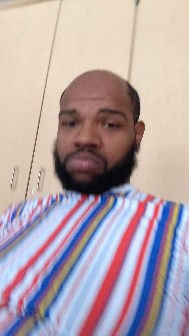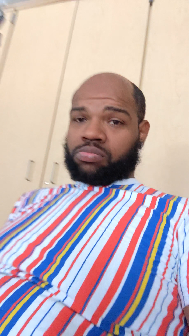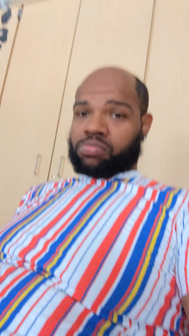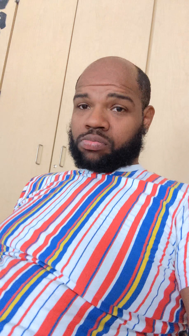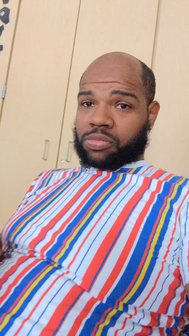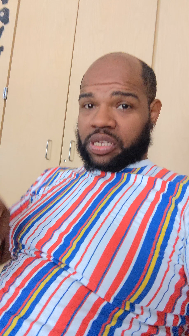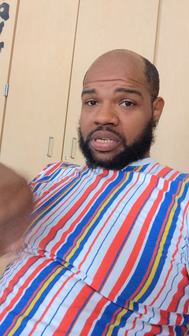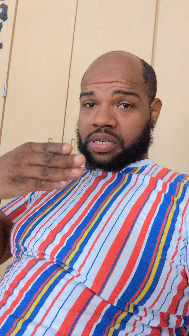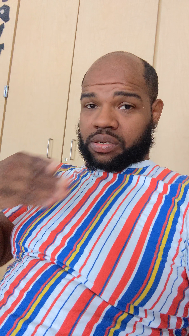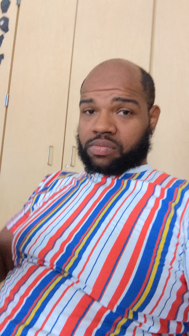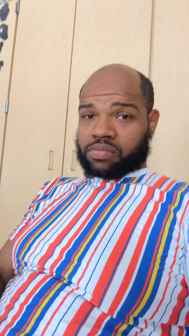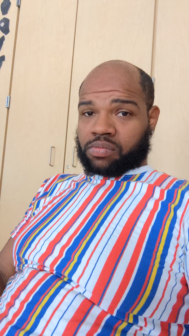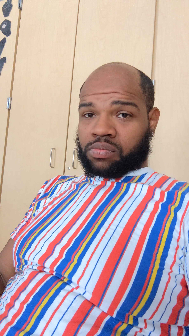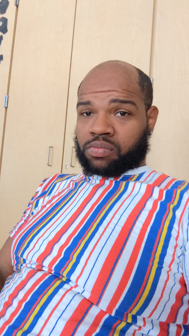kick